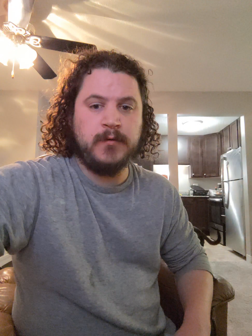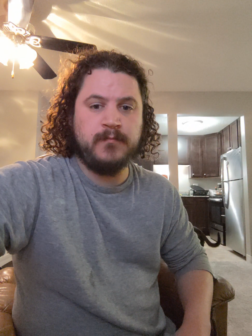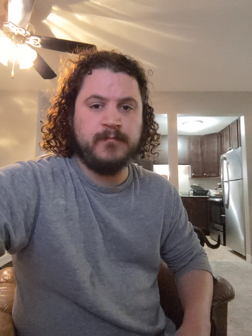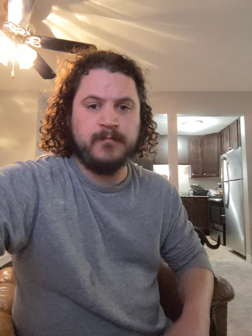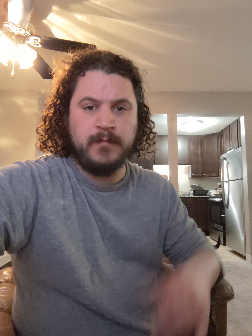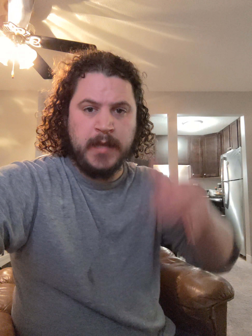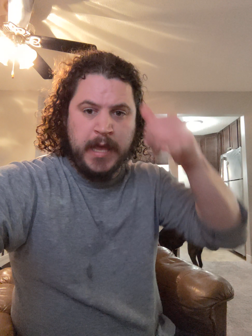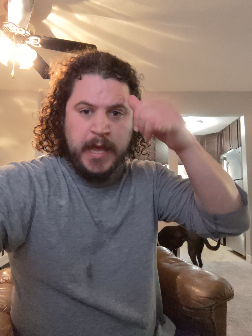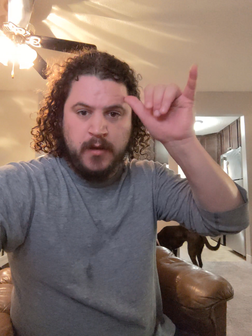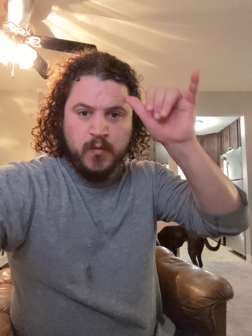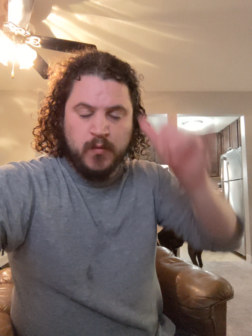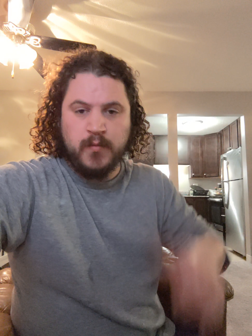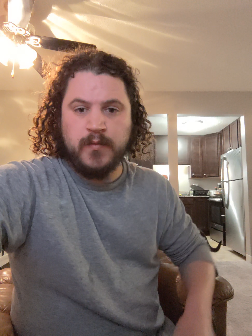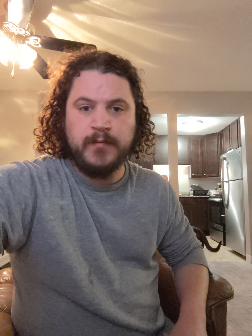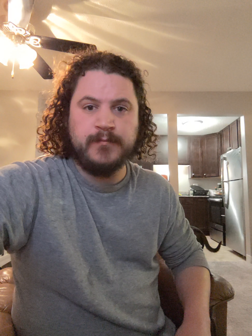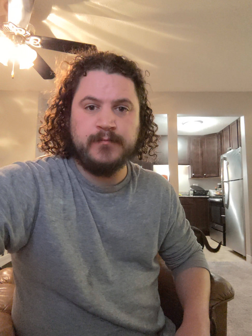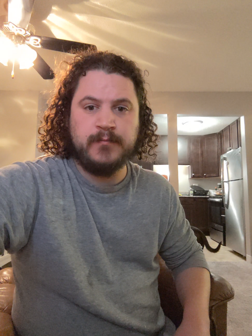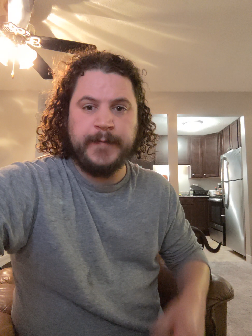cow